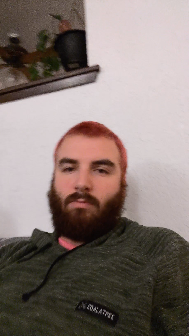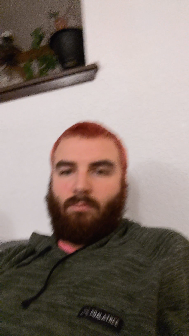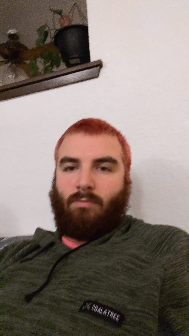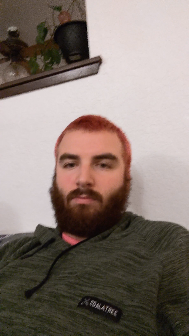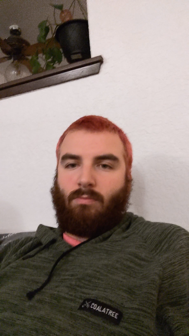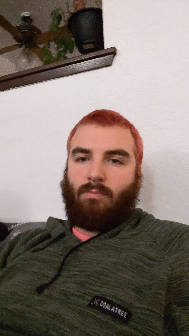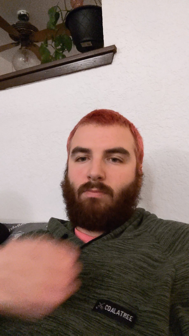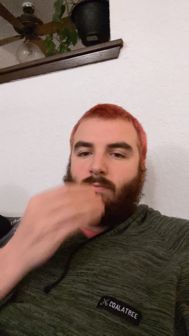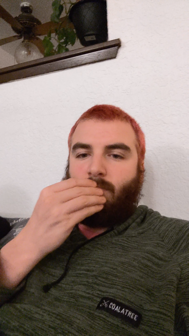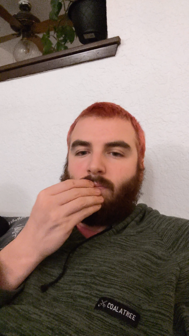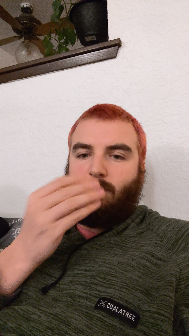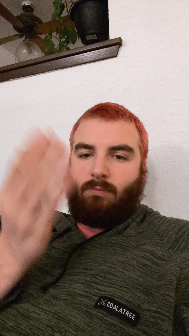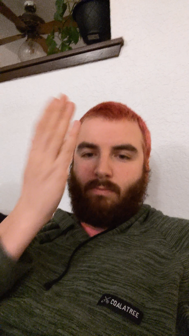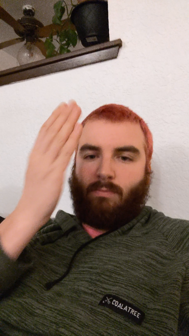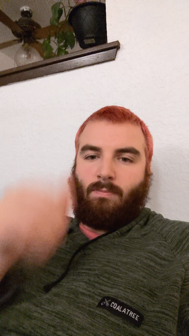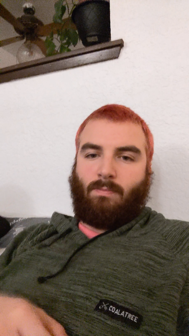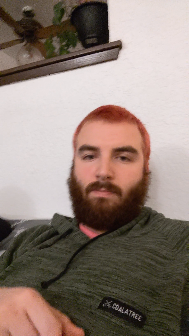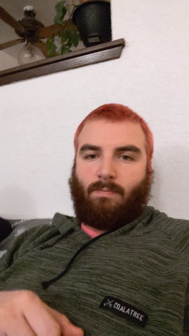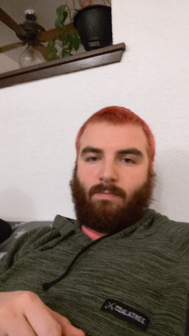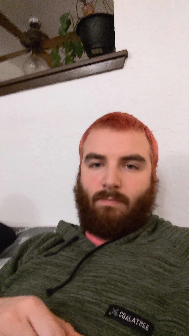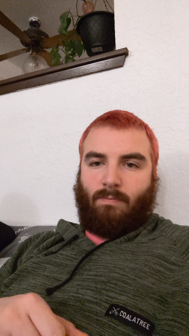breakfast